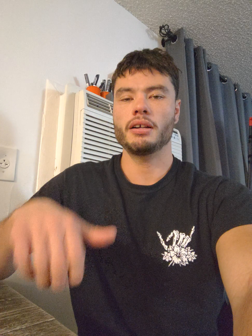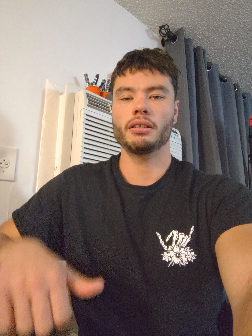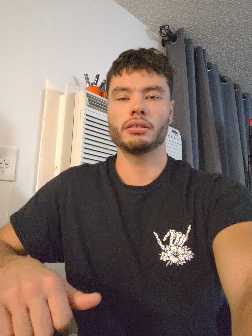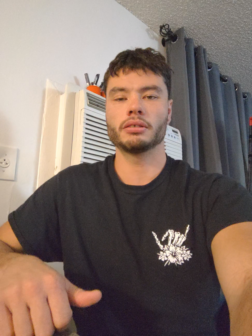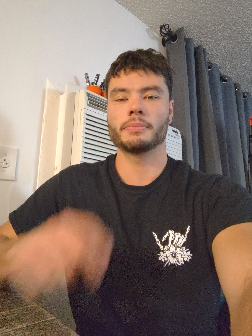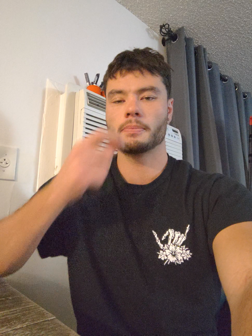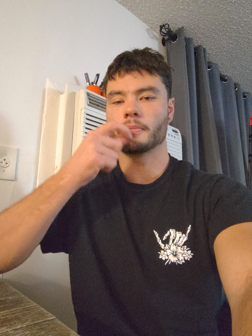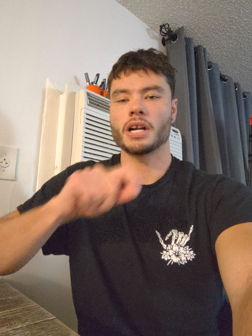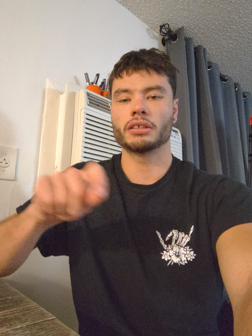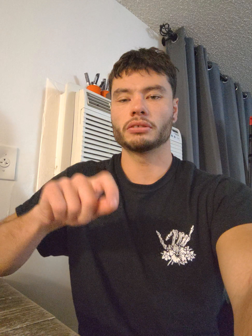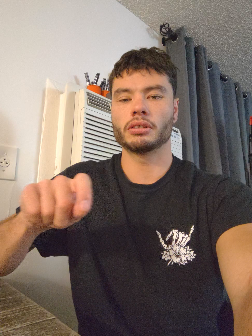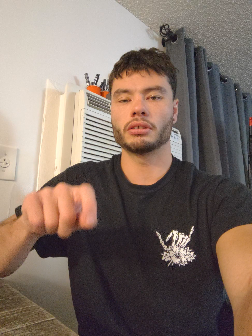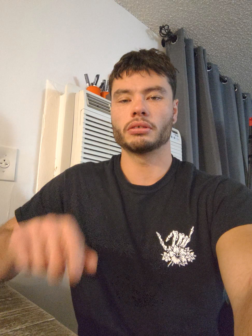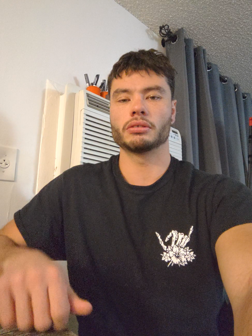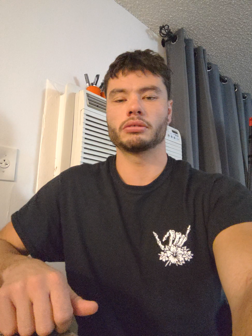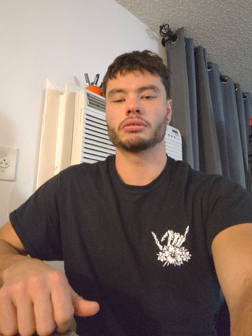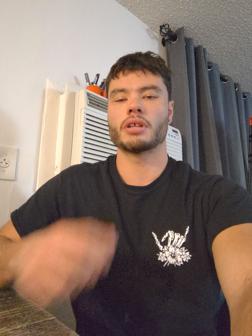pen